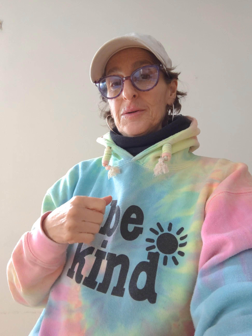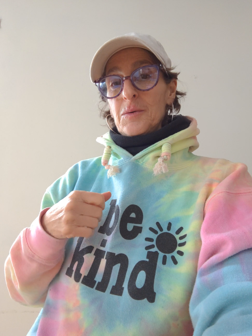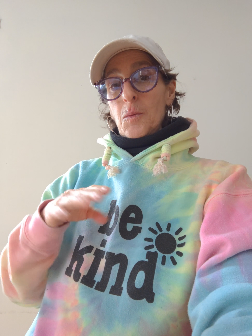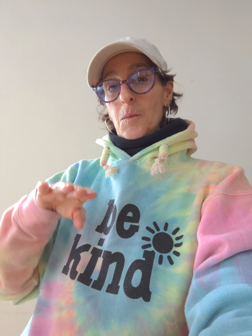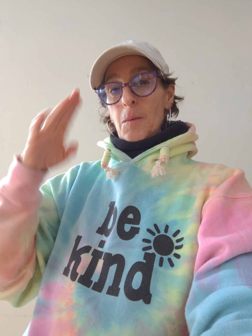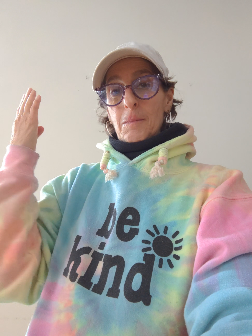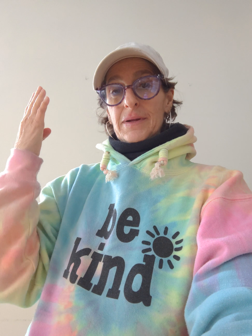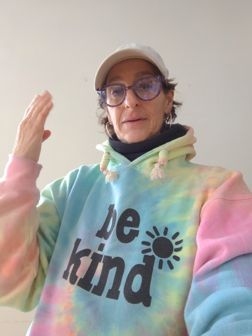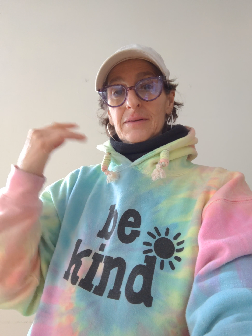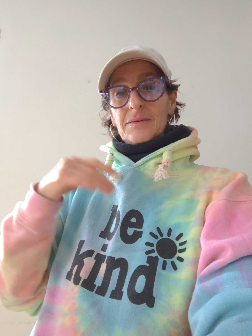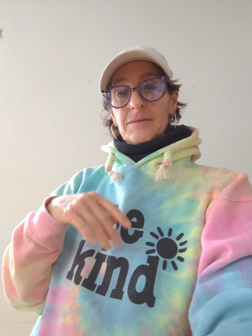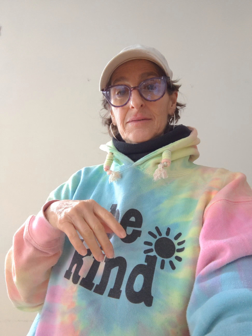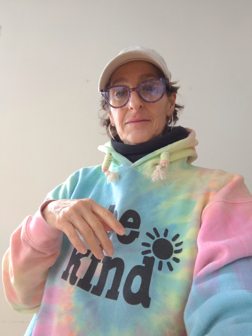open